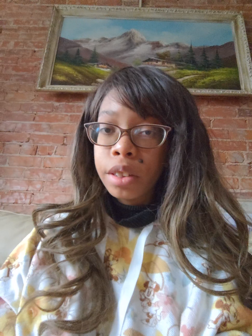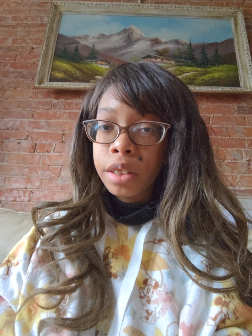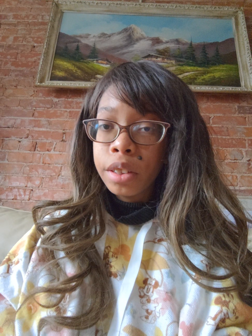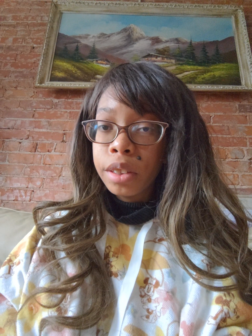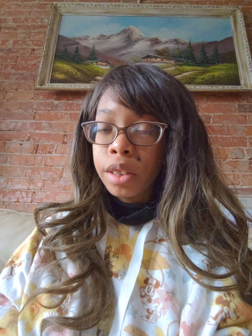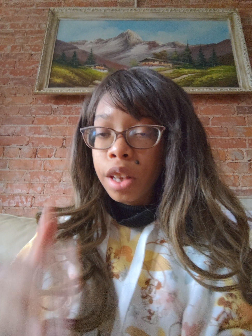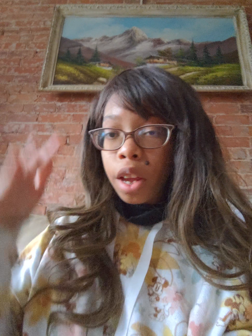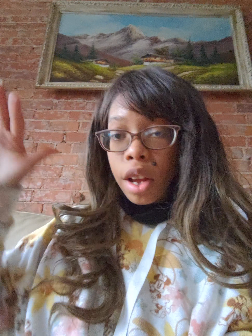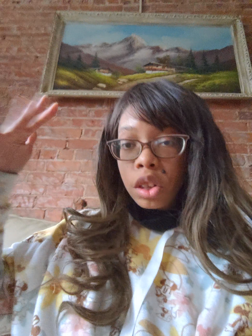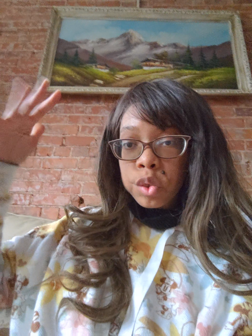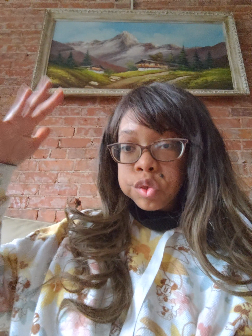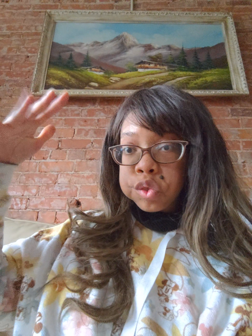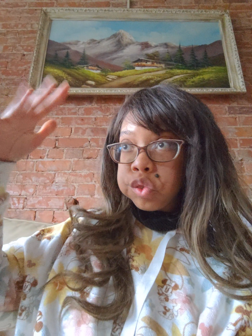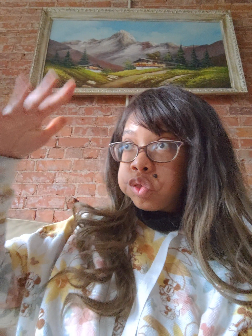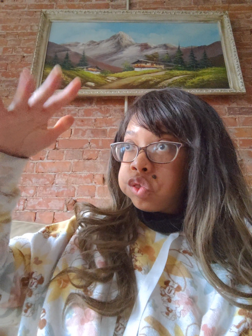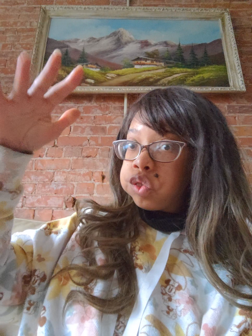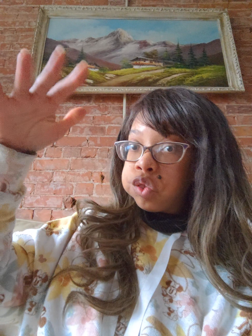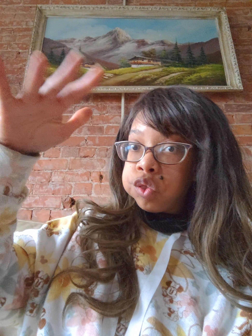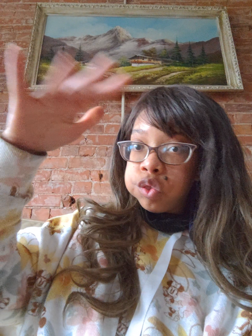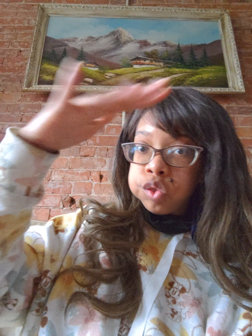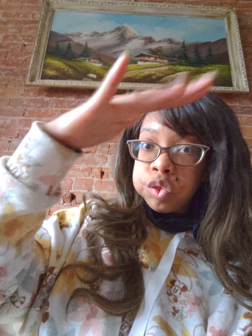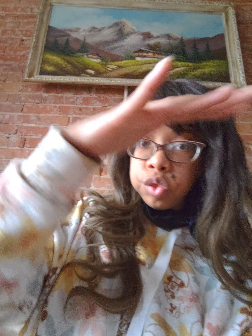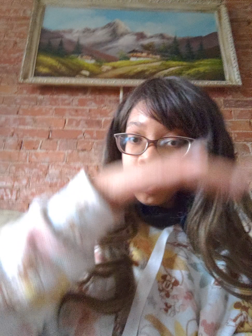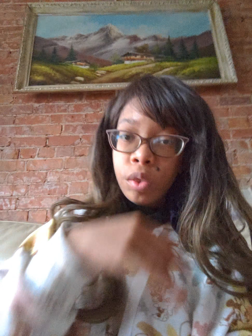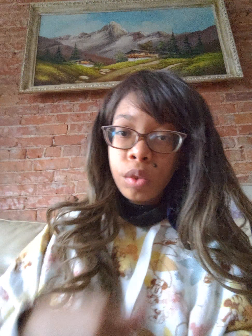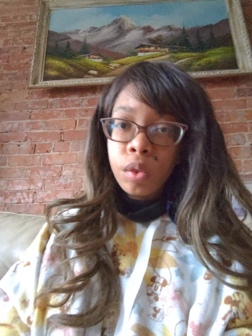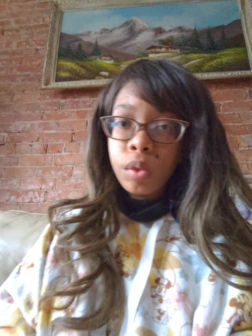helicopter